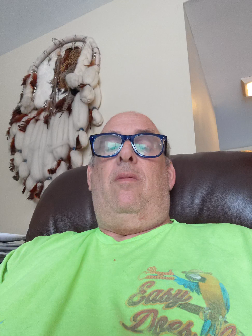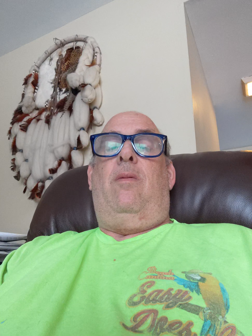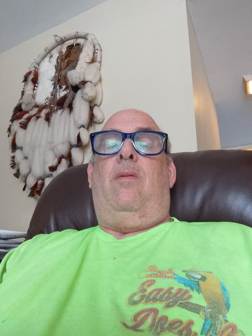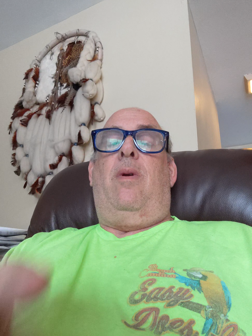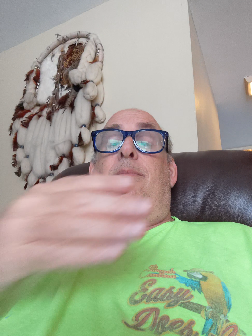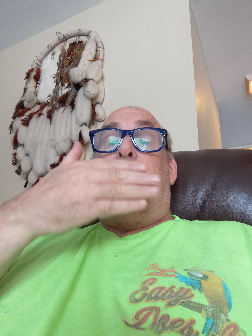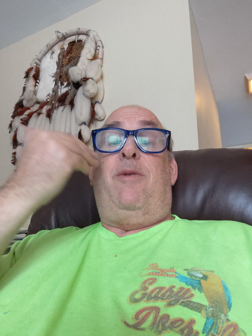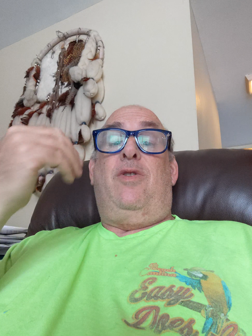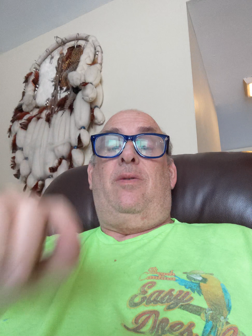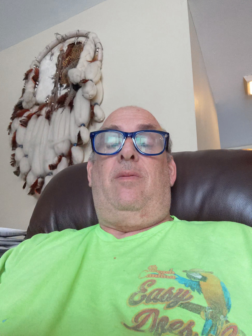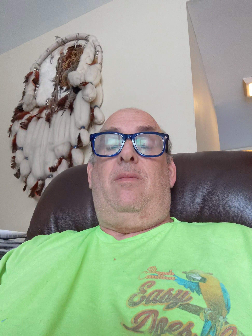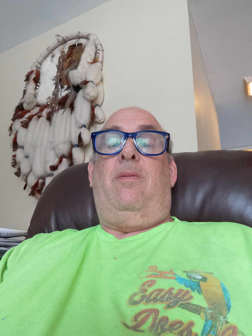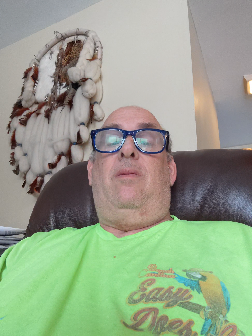better